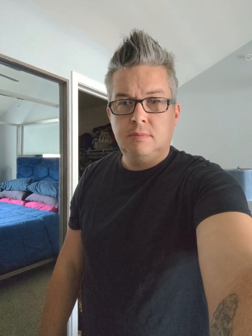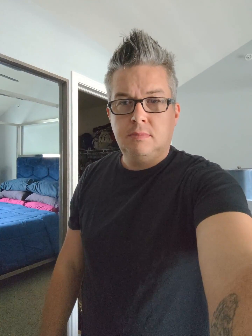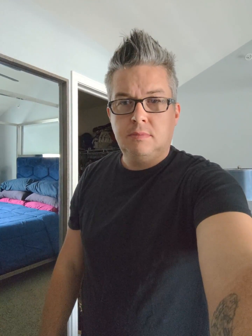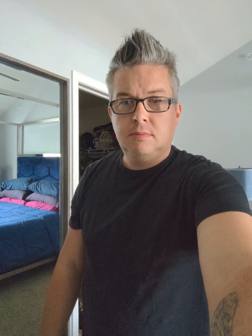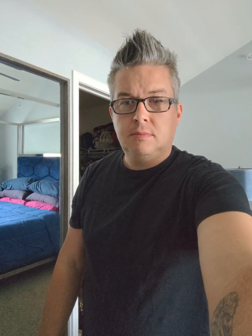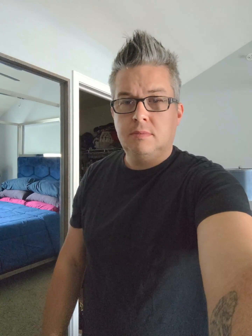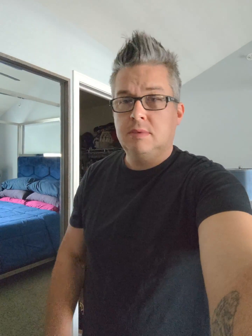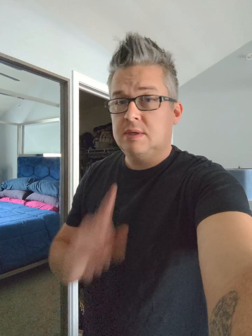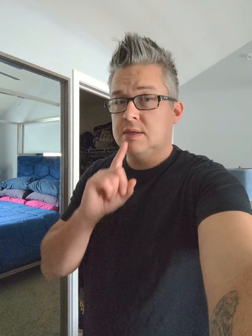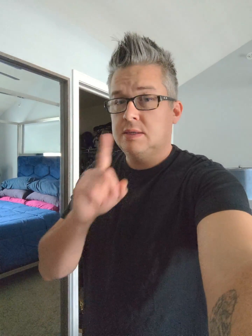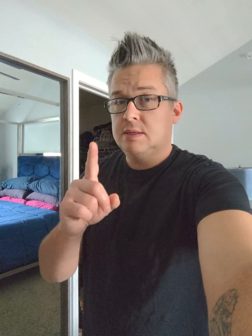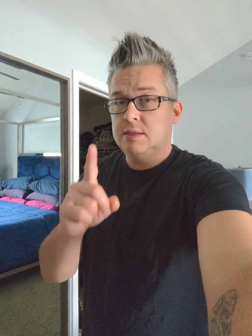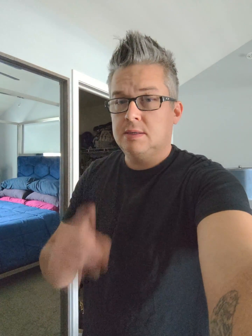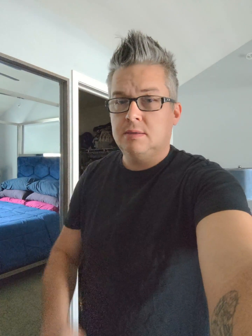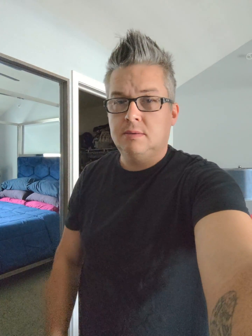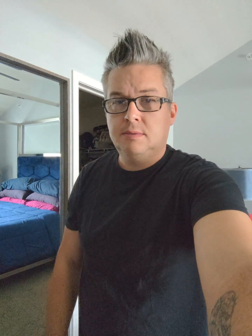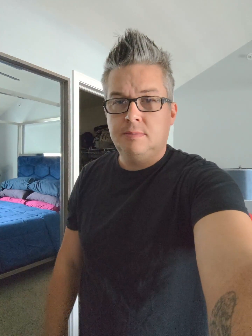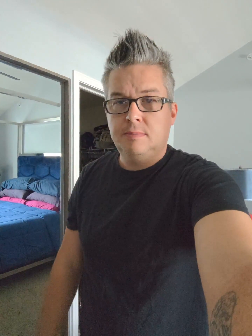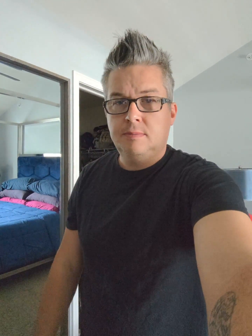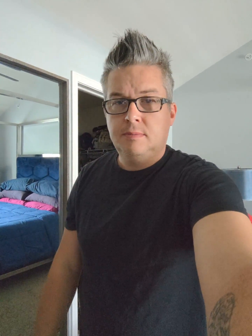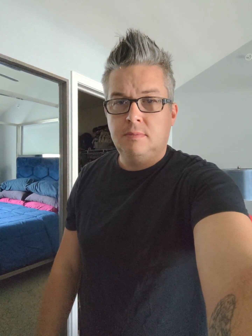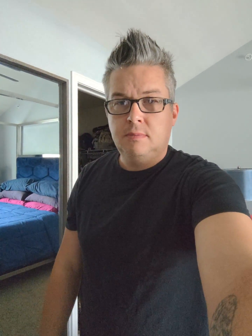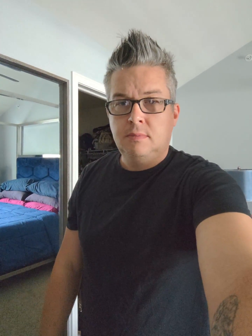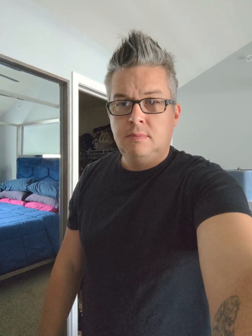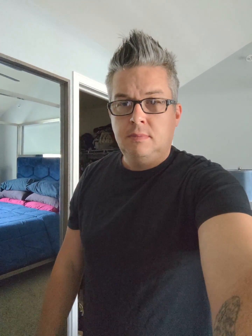is